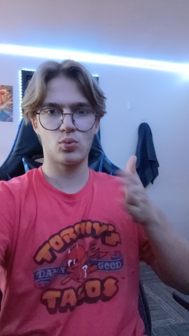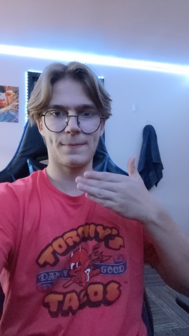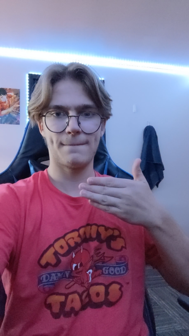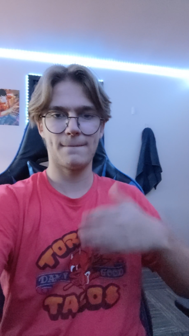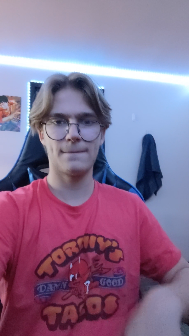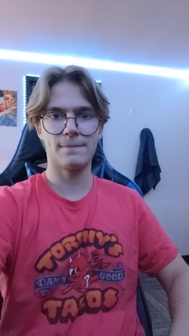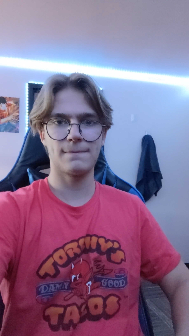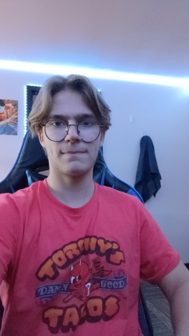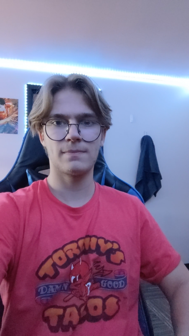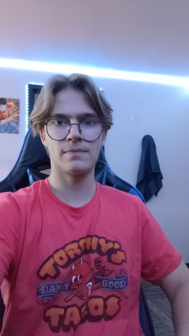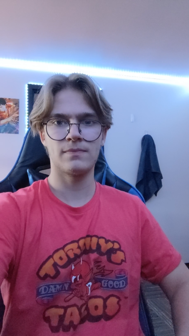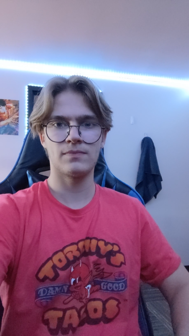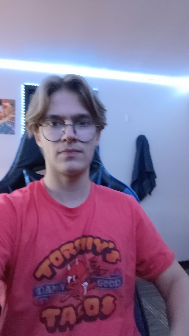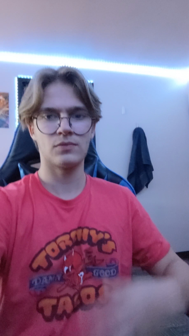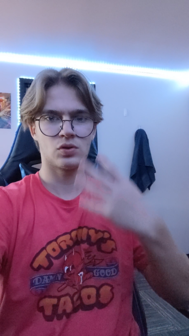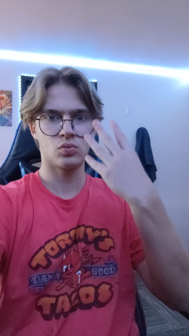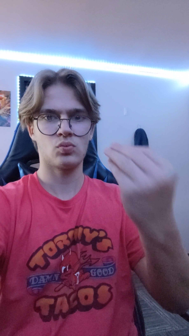got to